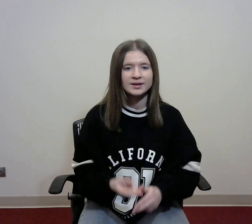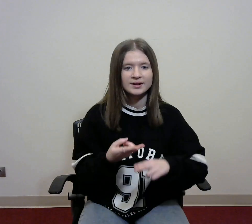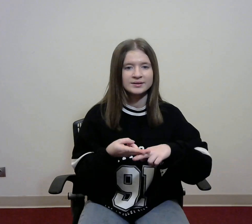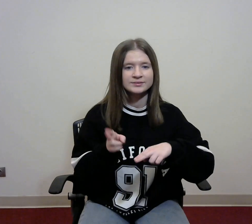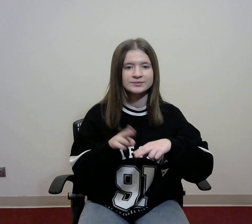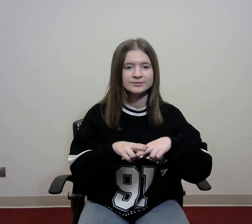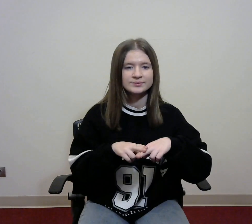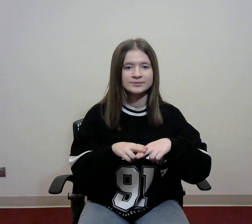bu